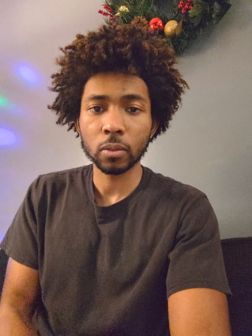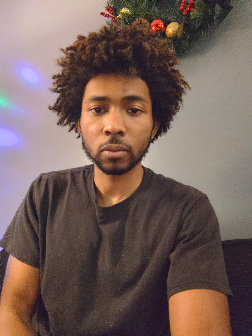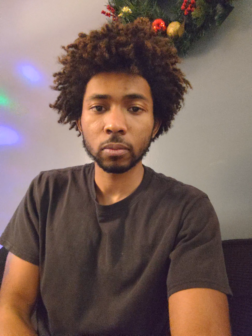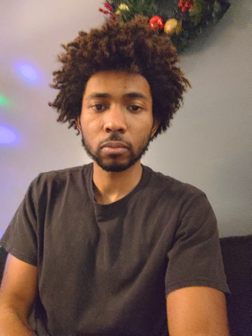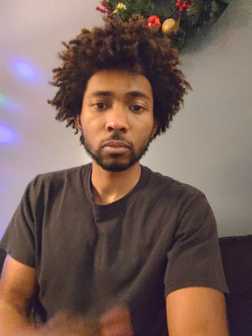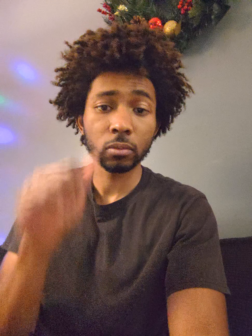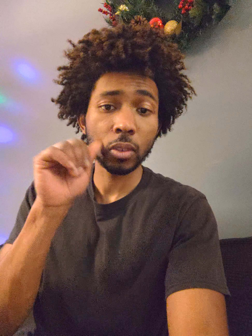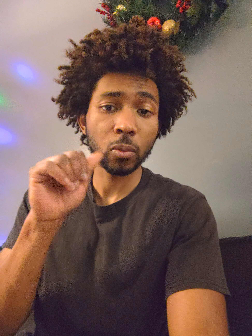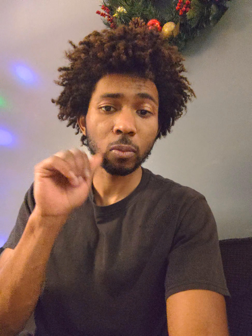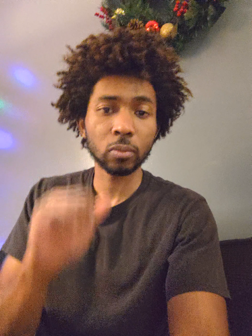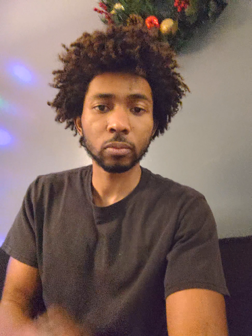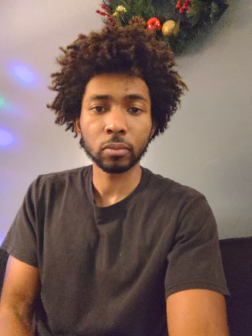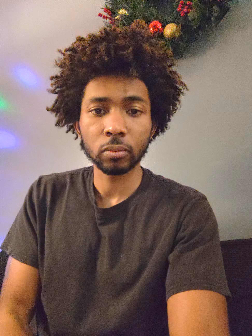aunt